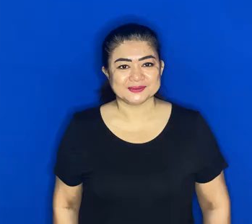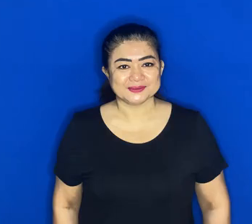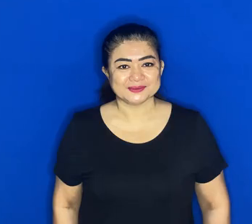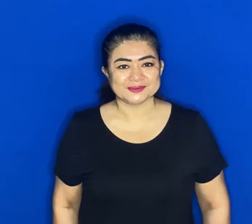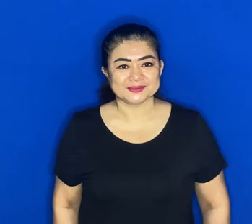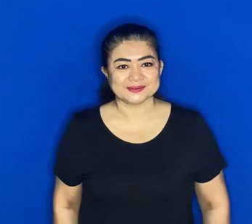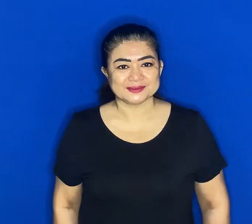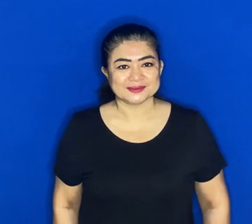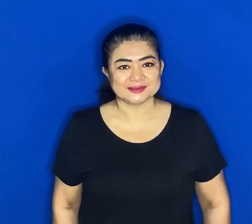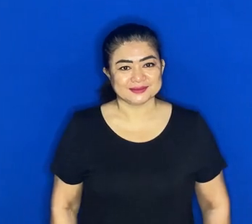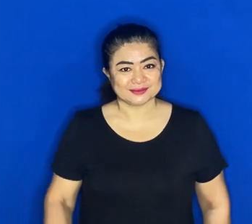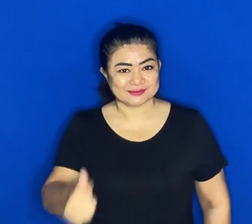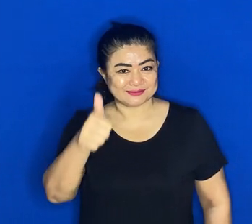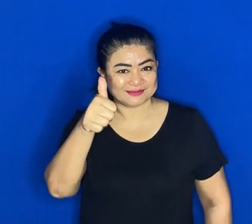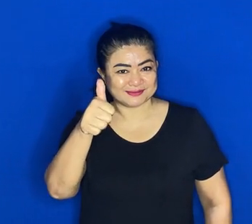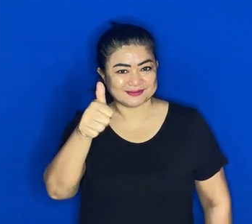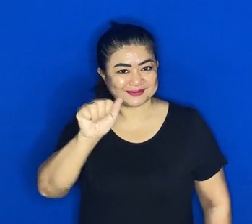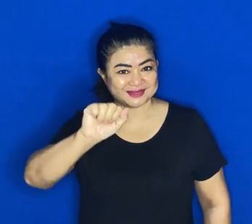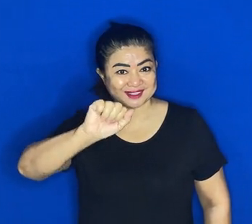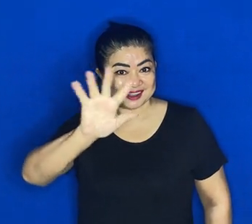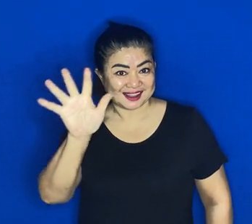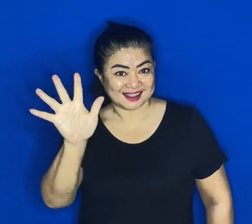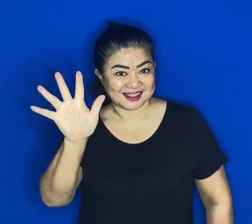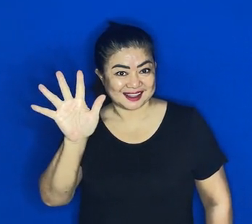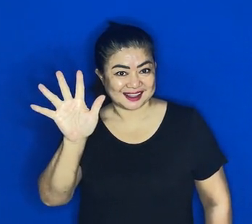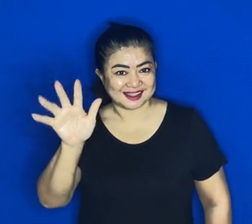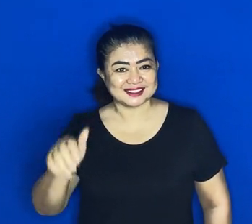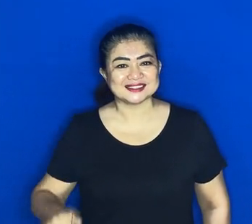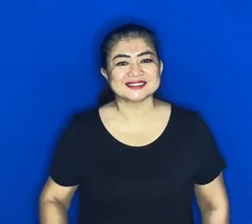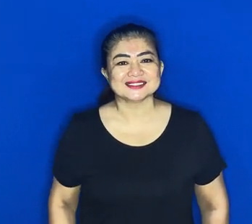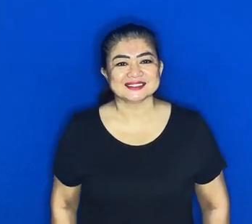good morning